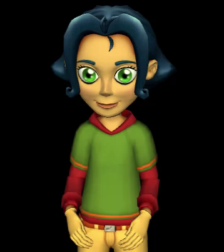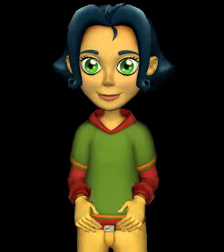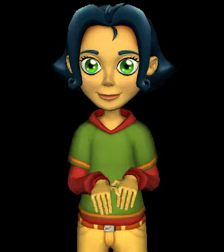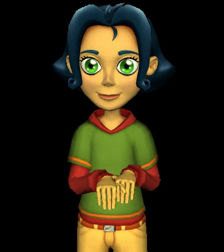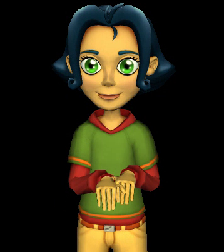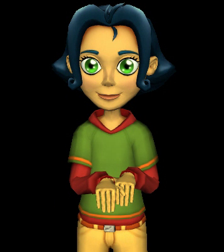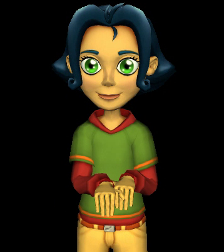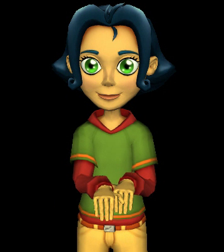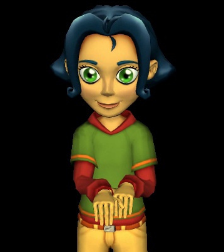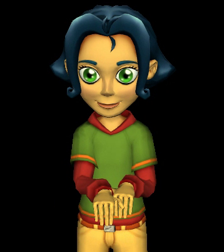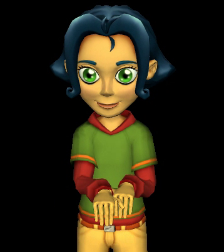مواصلة